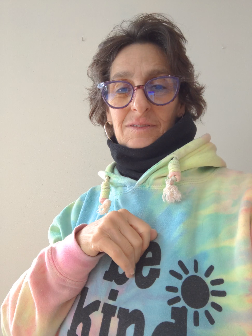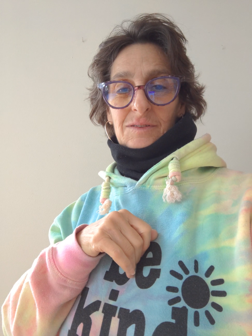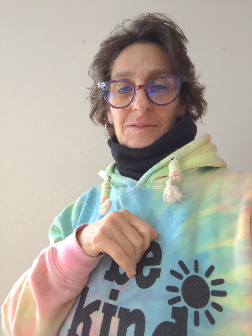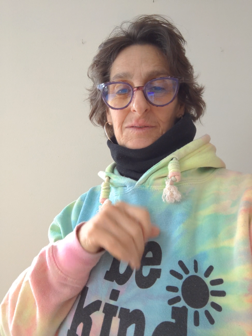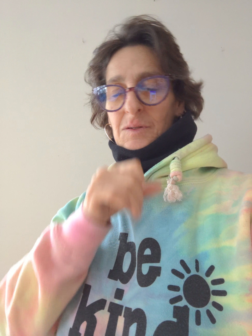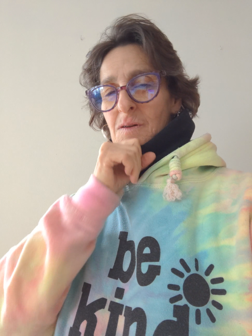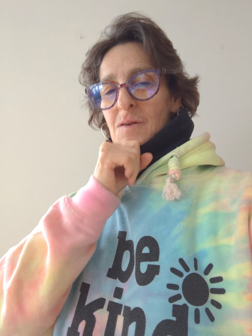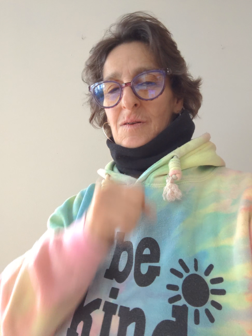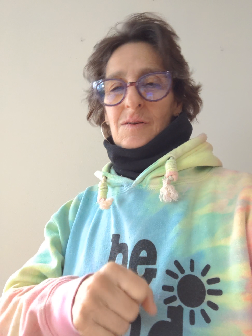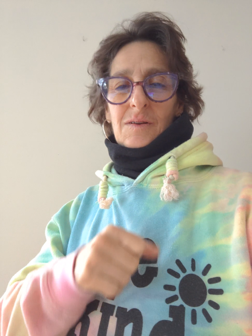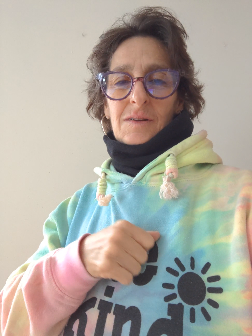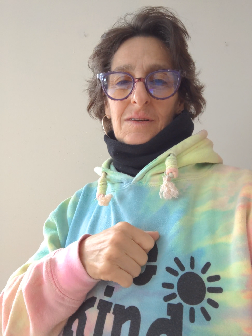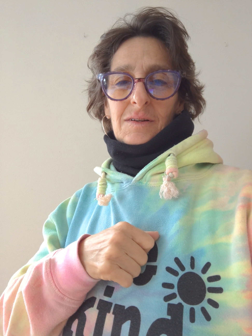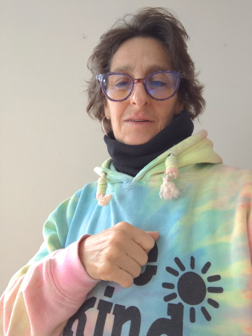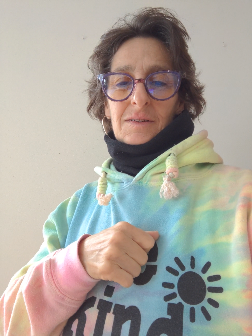old